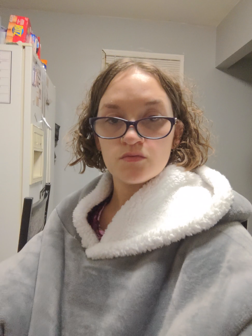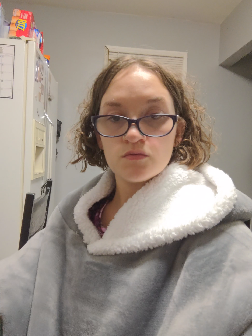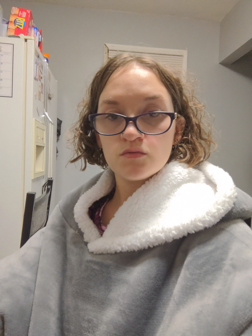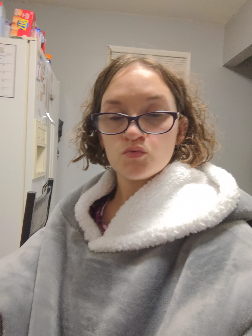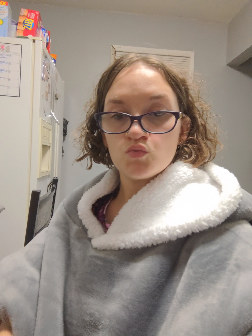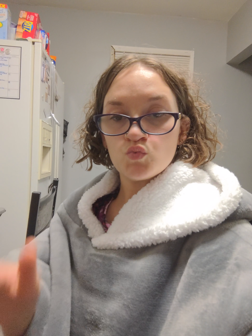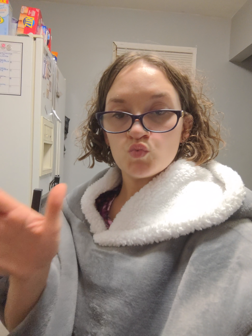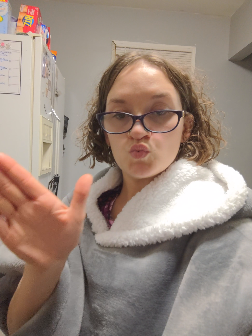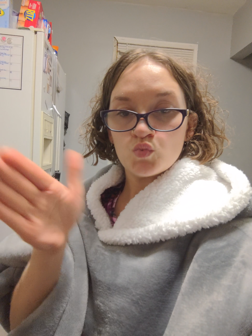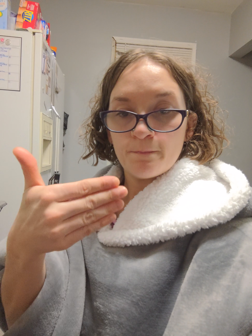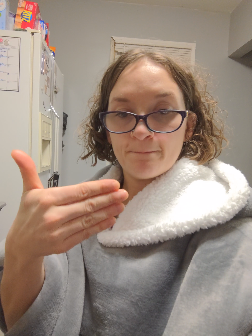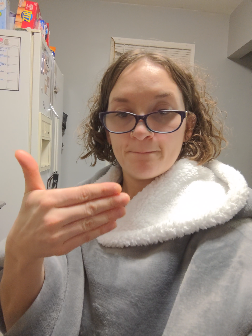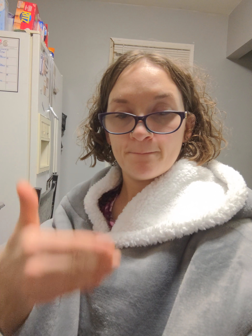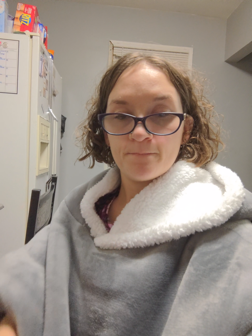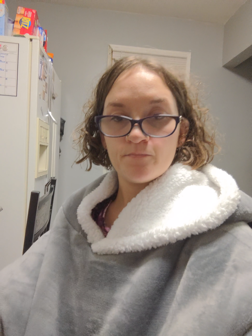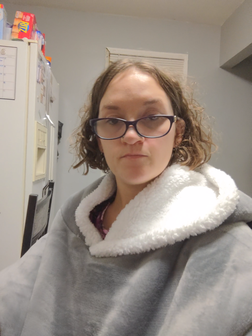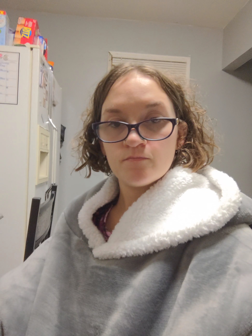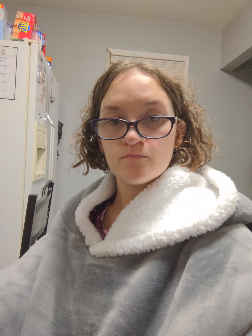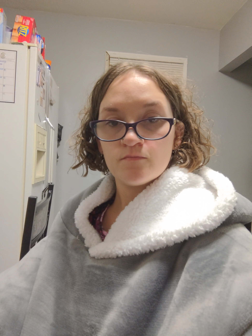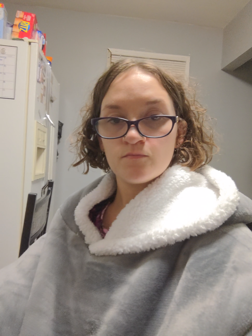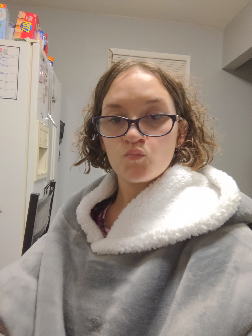room